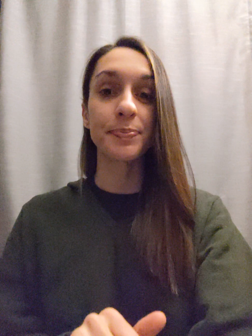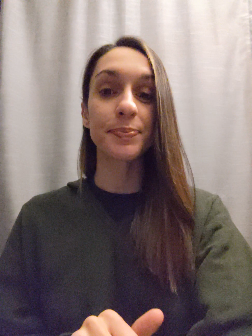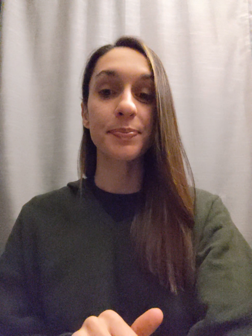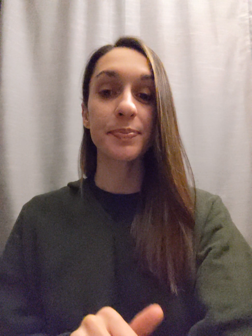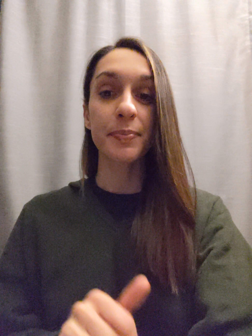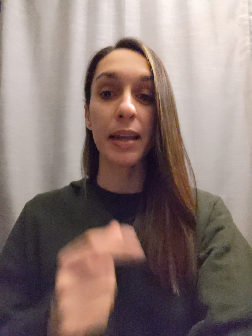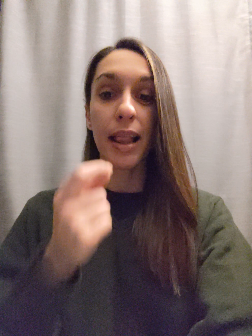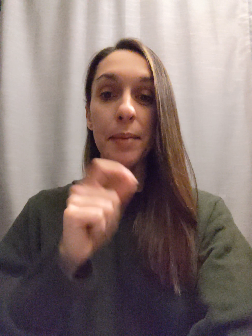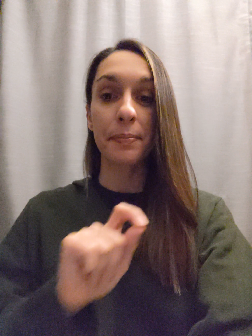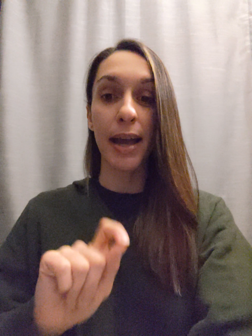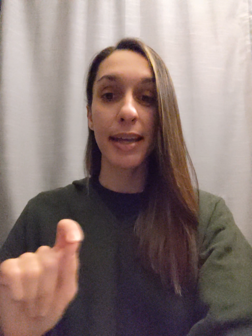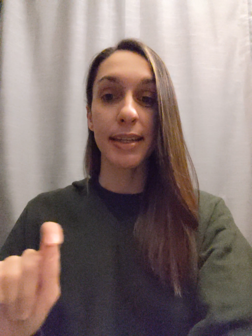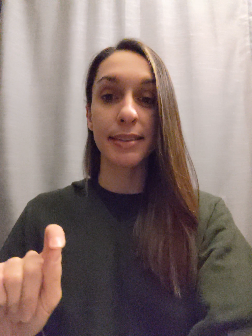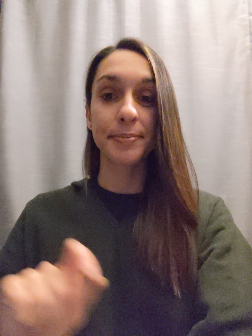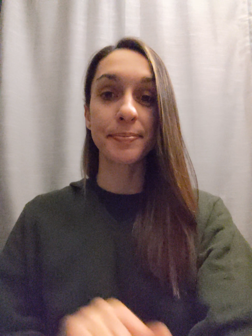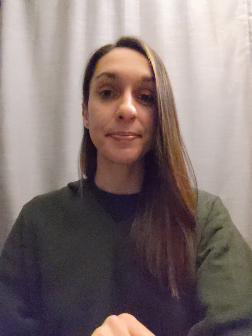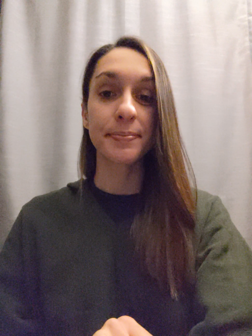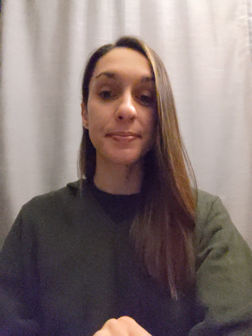pen